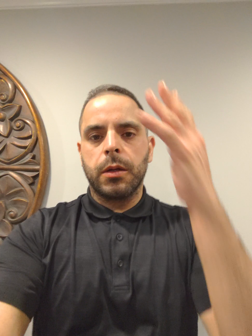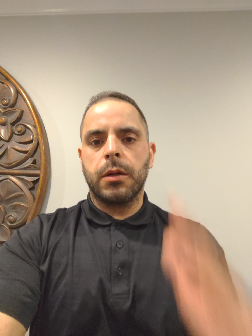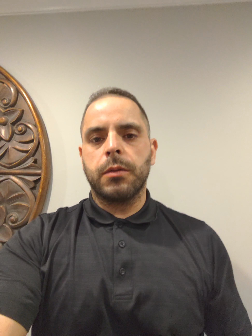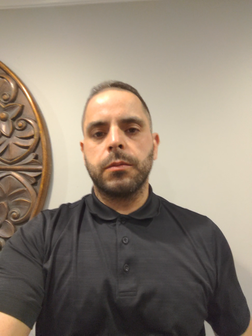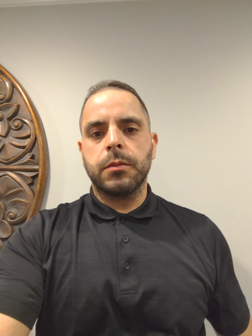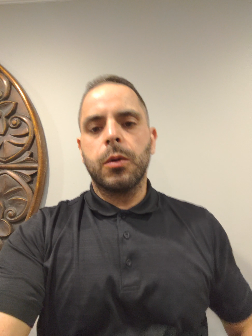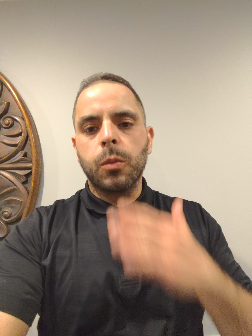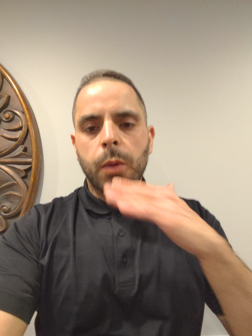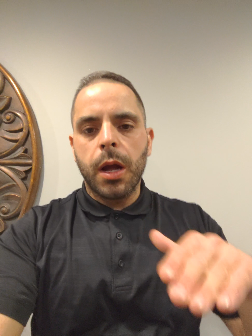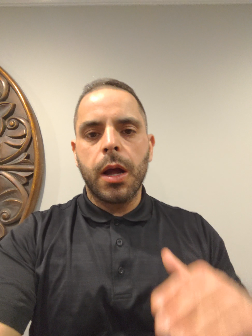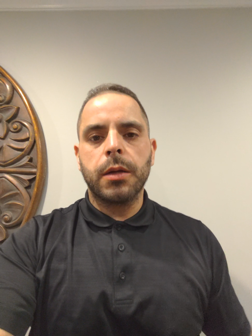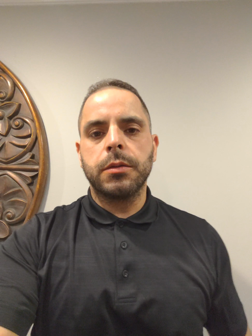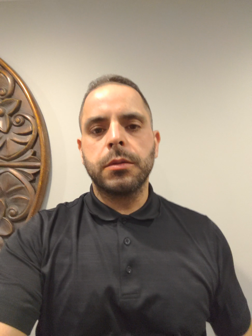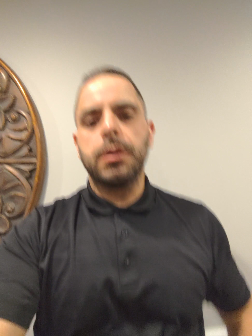quiet